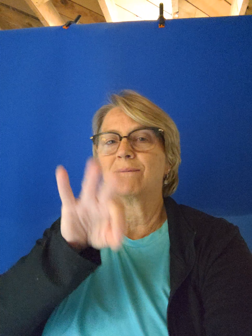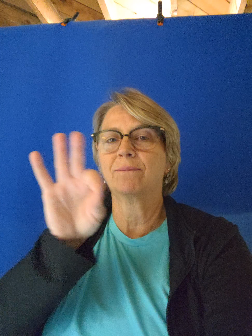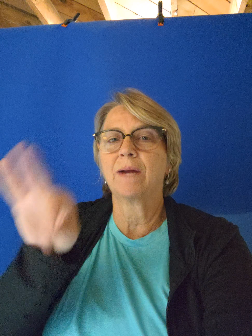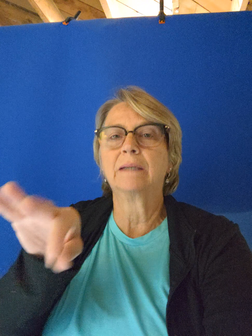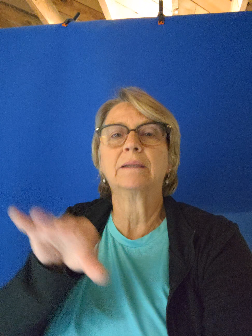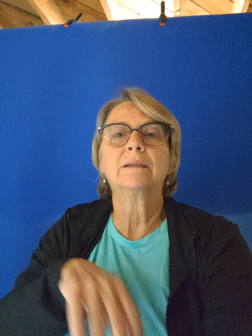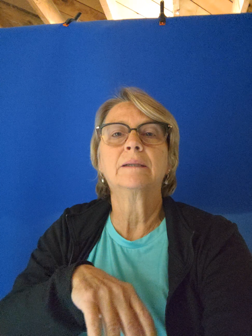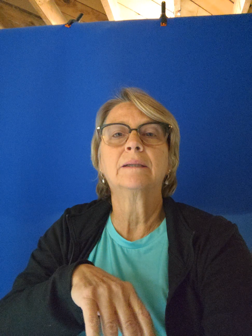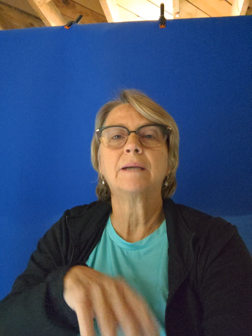french fries